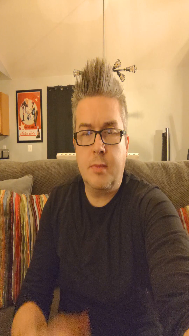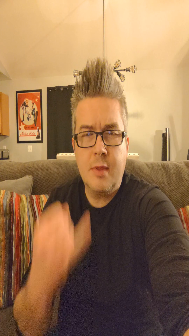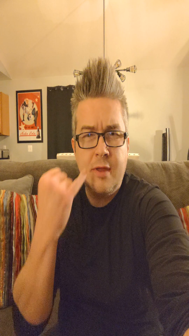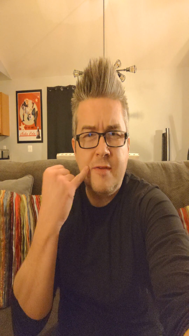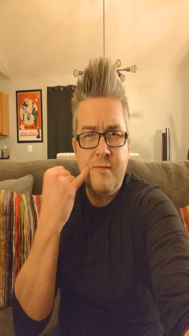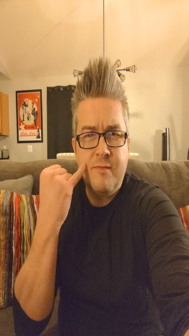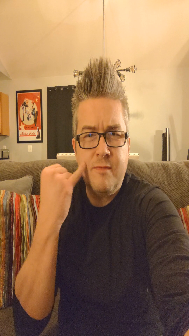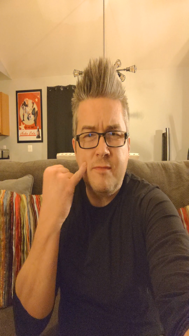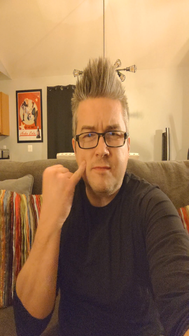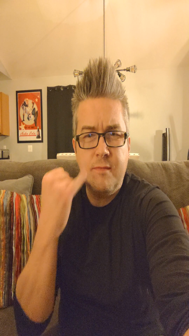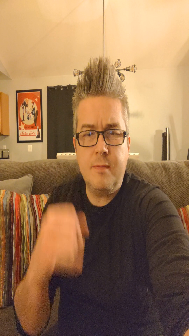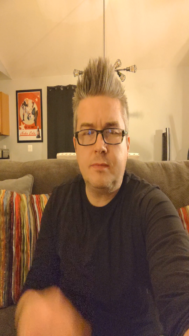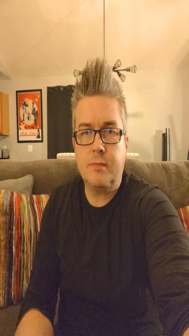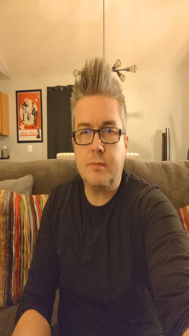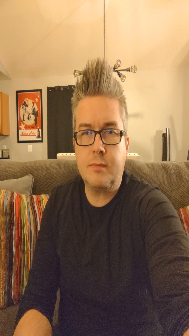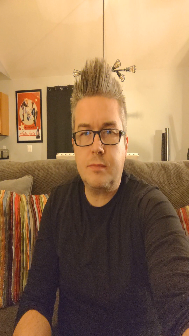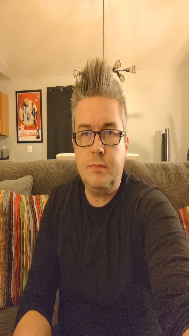if